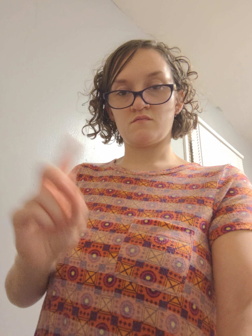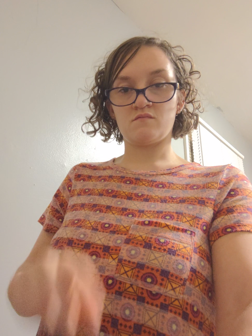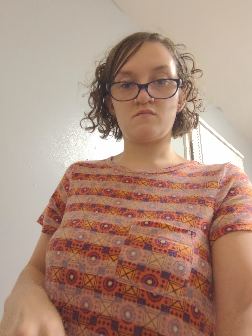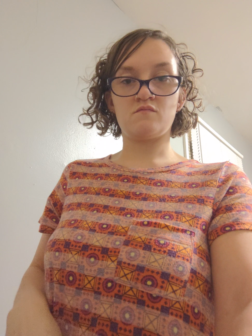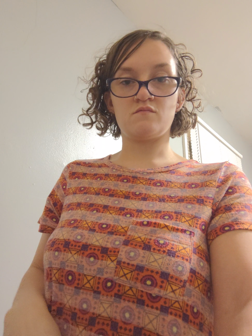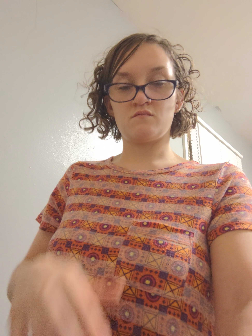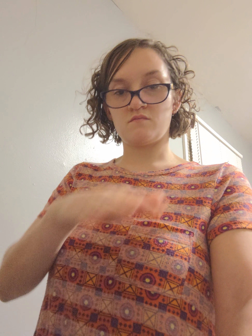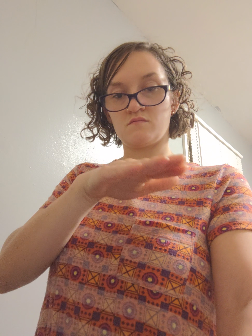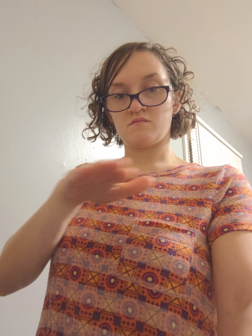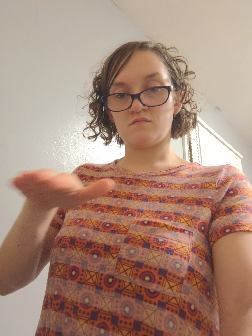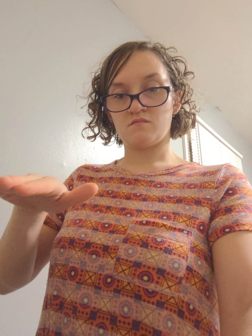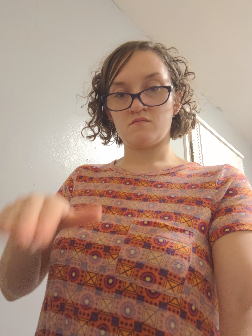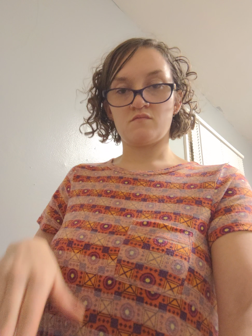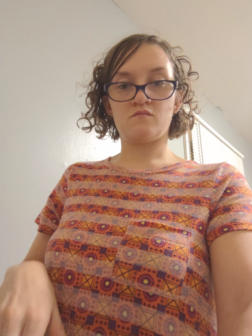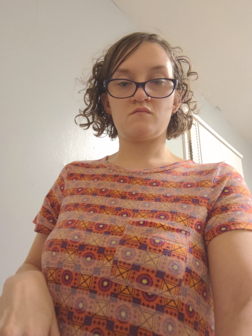clean